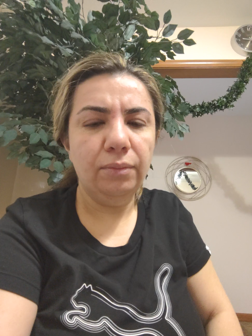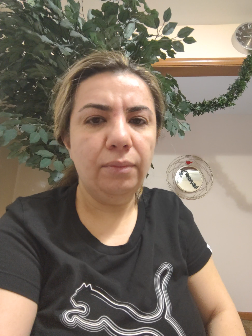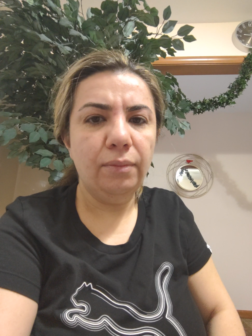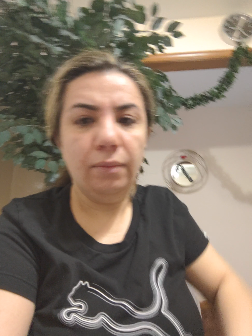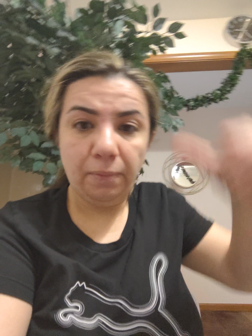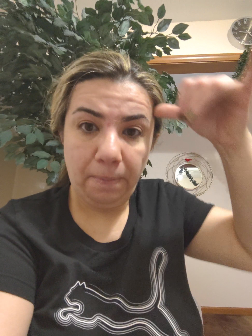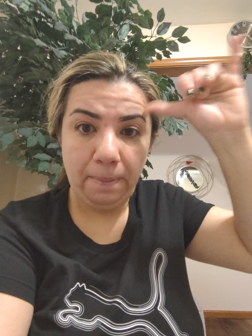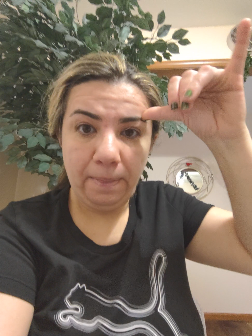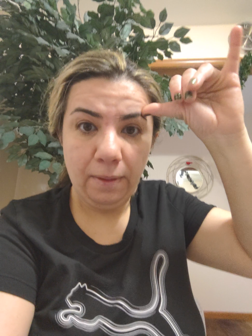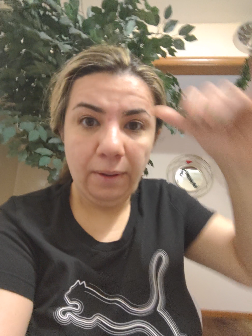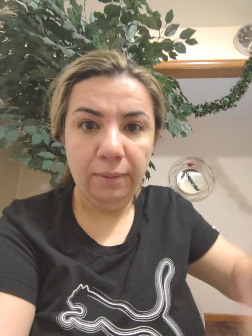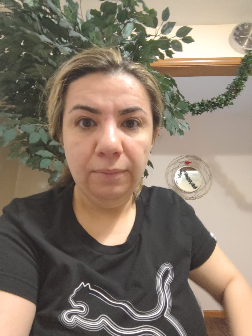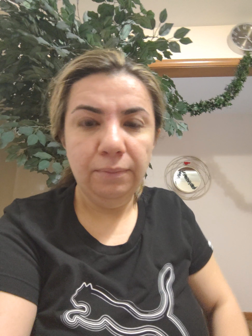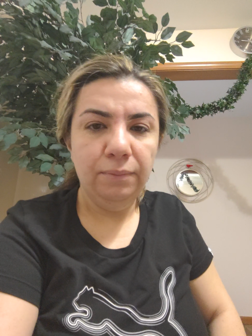cow